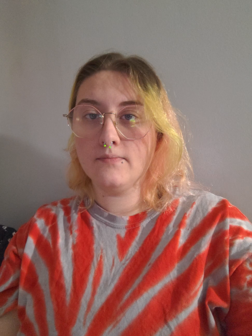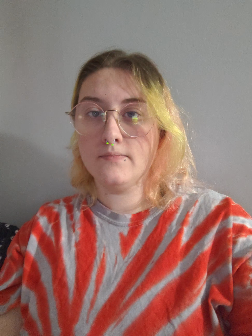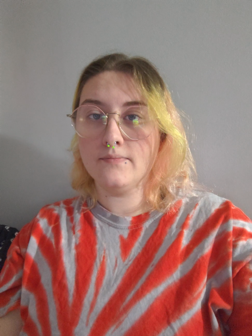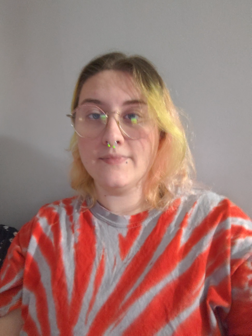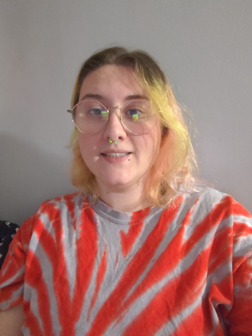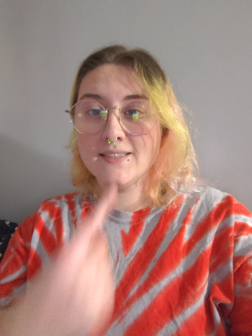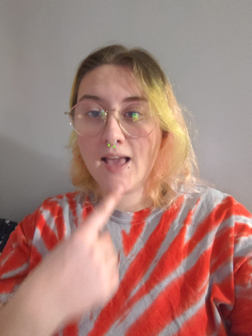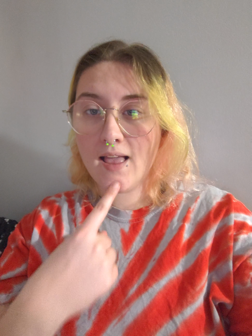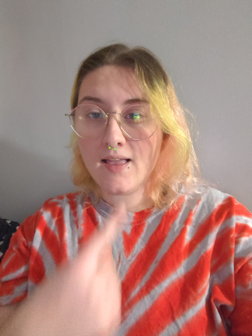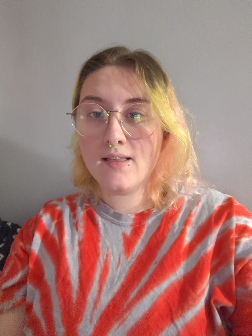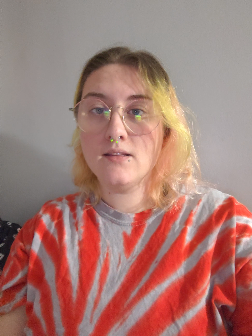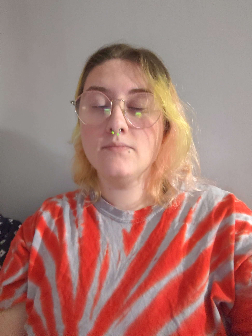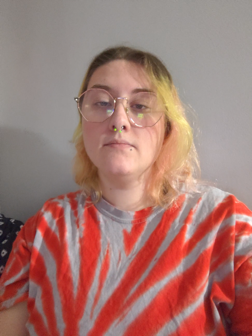say